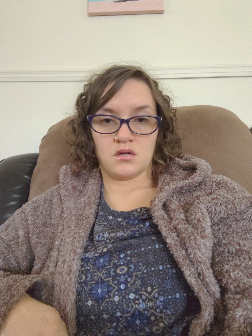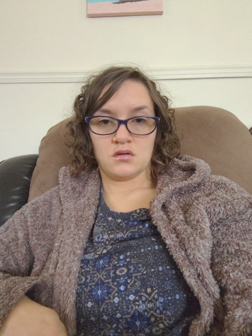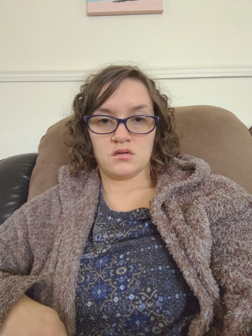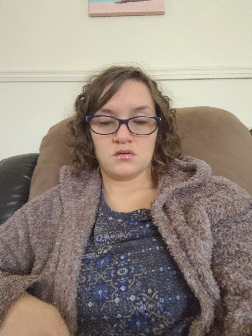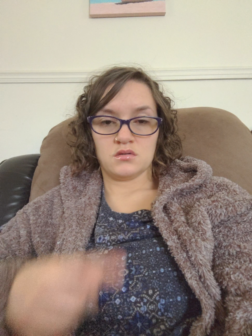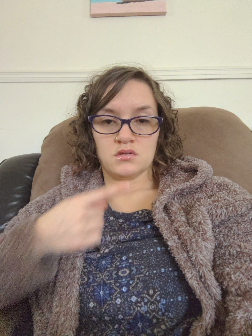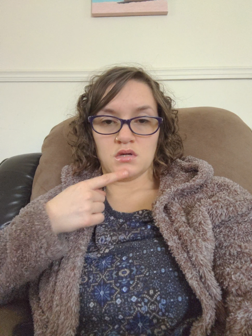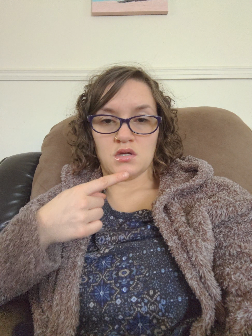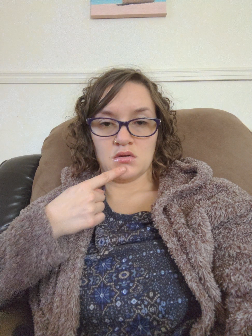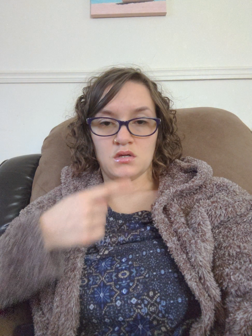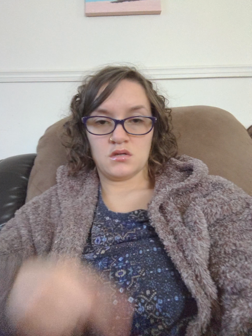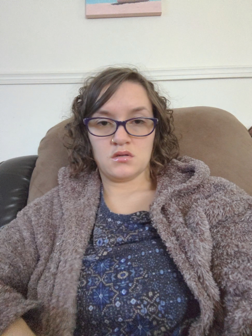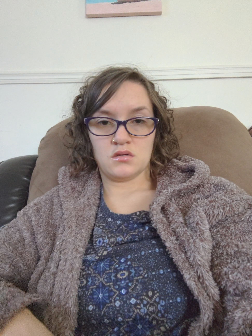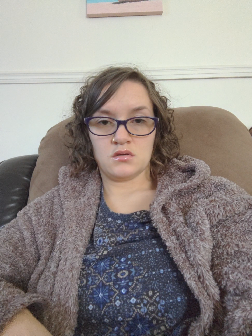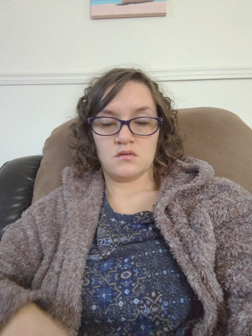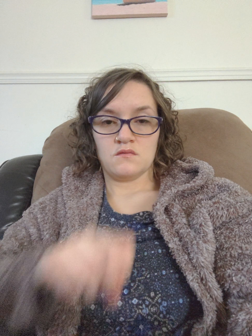say